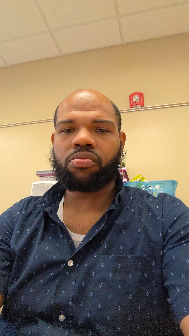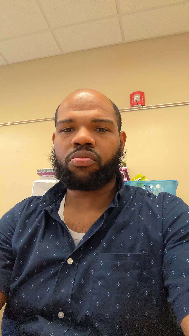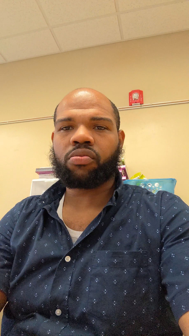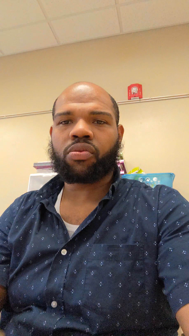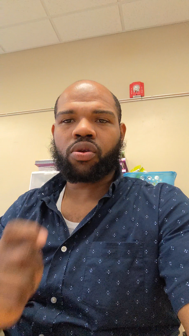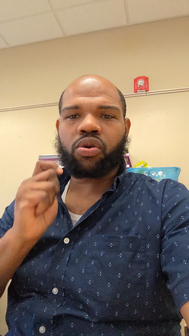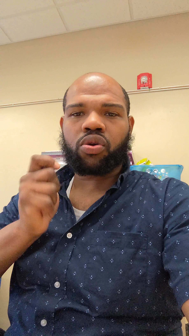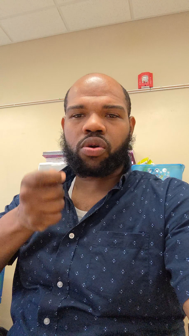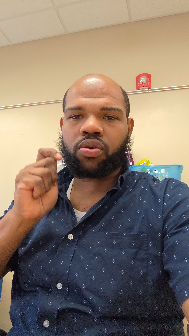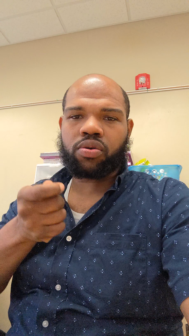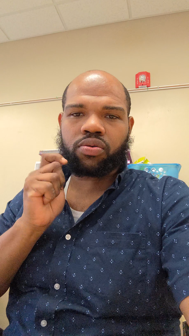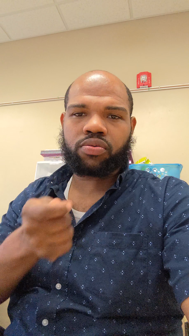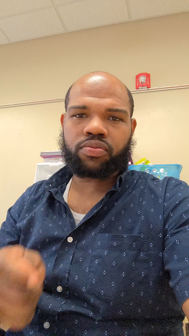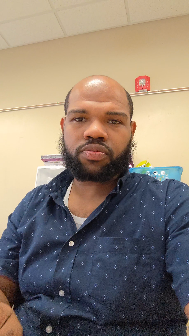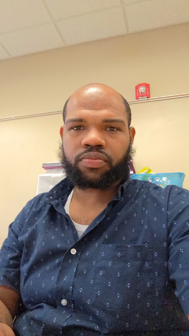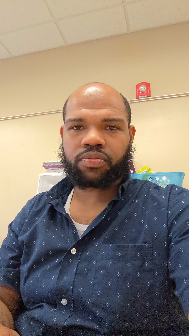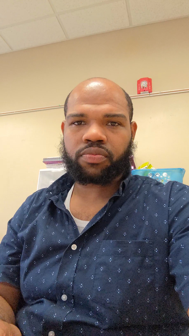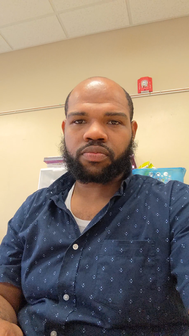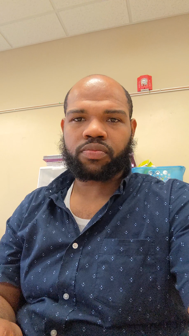cart